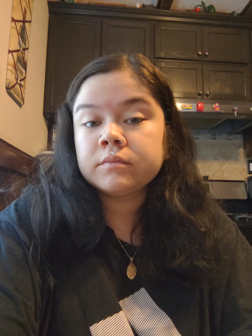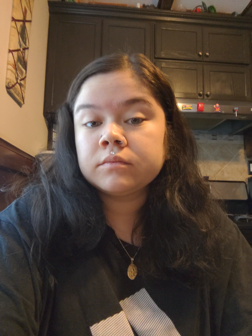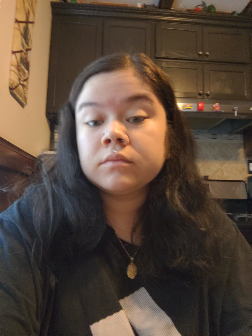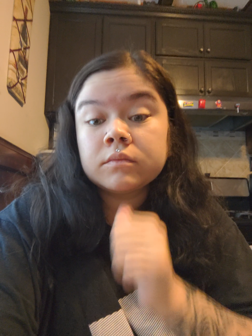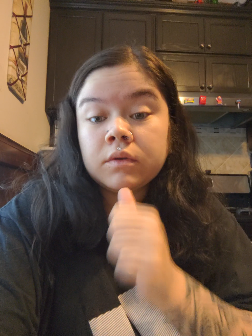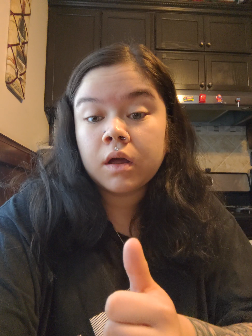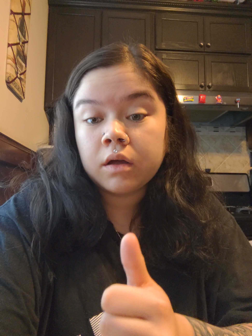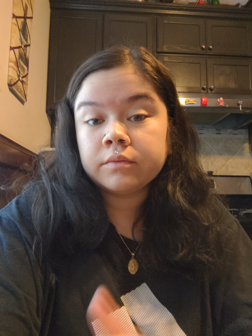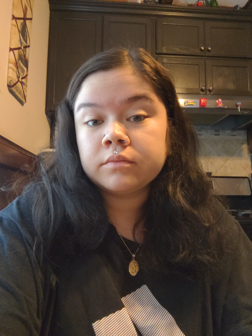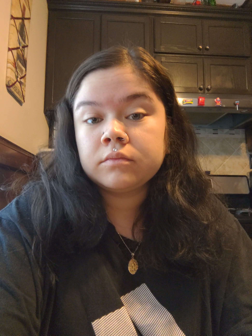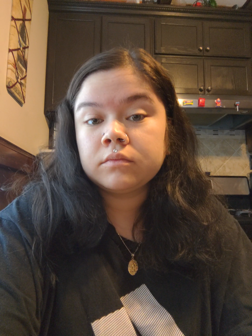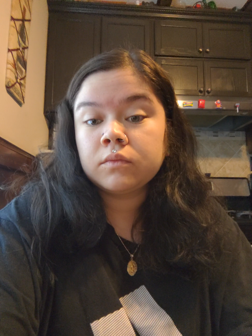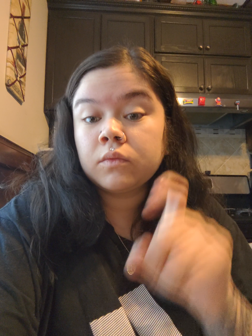not